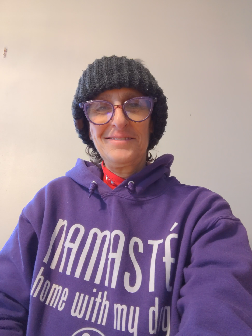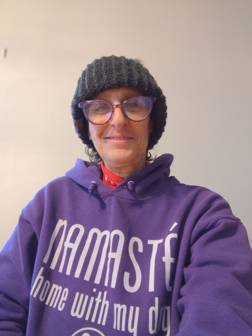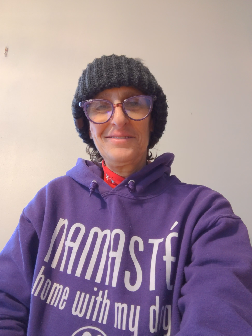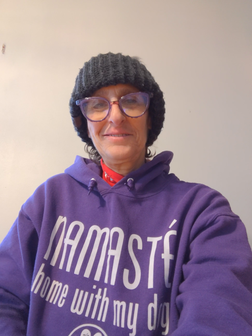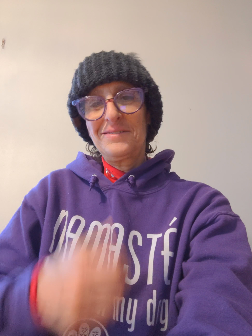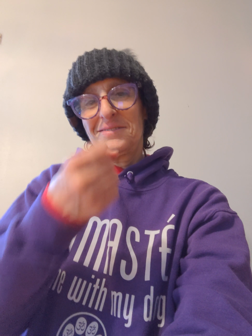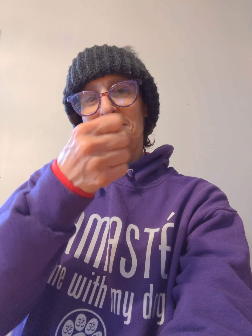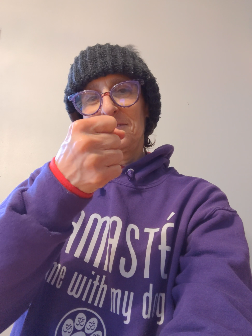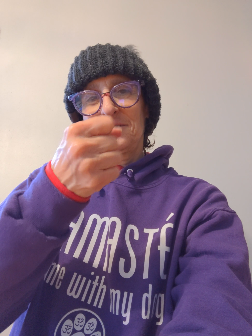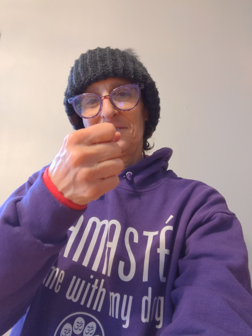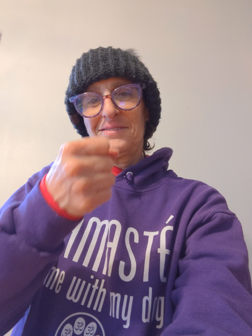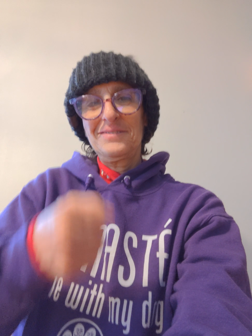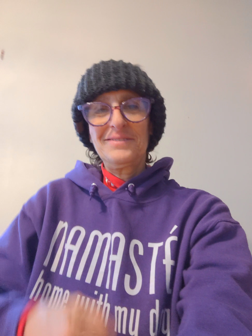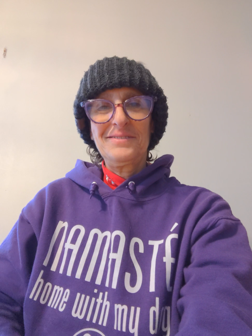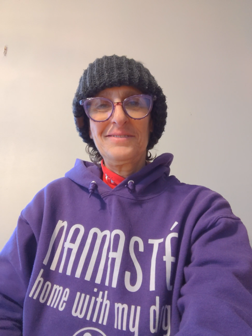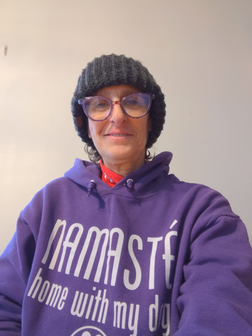milk